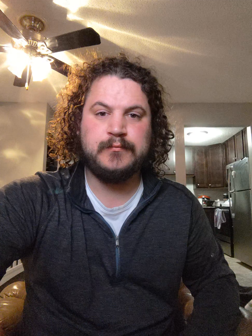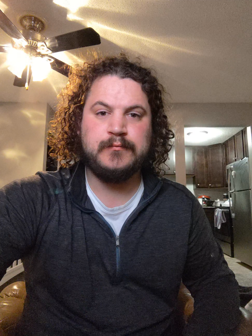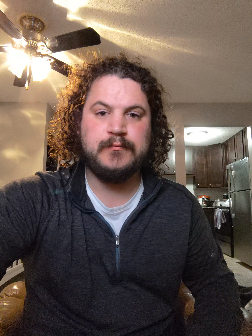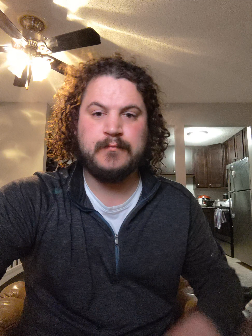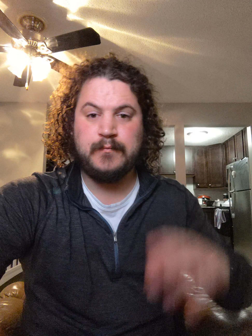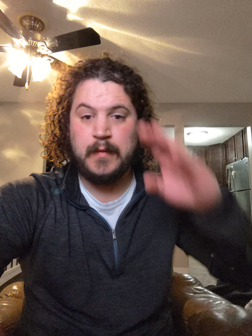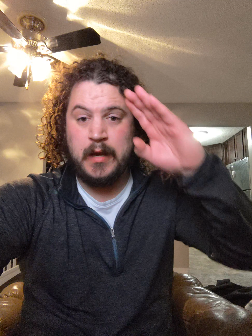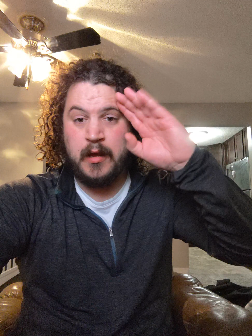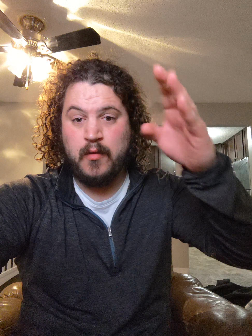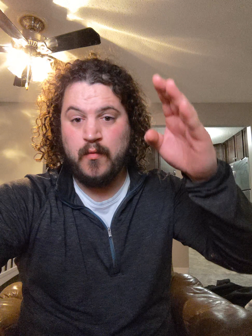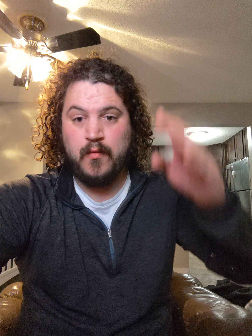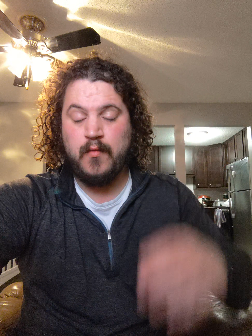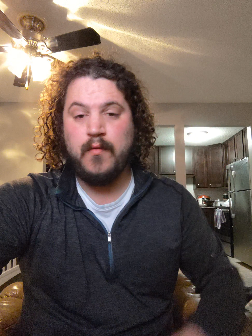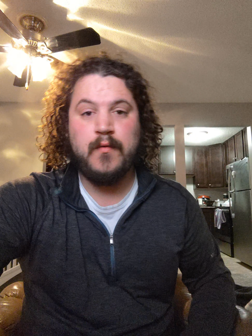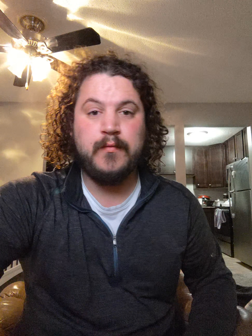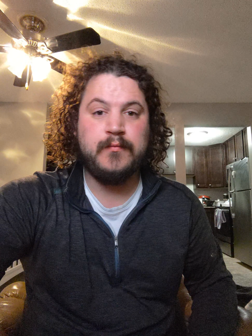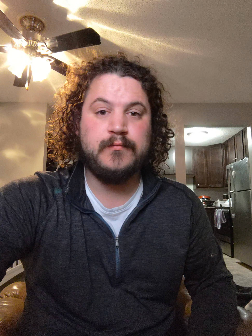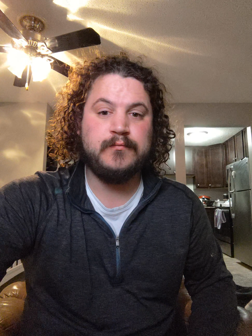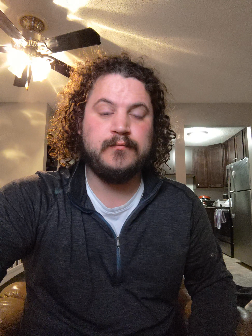hello